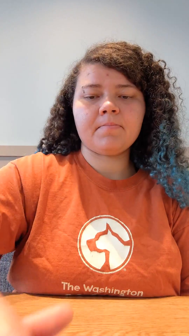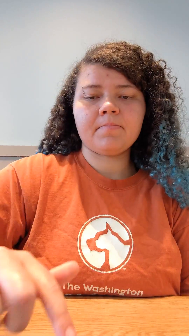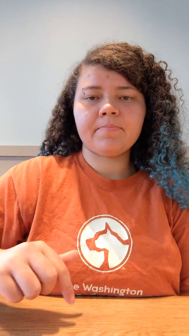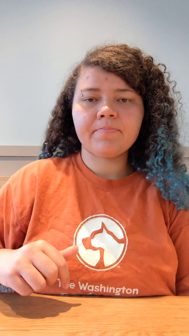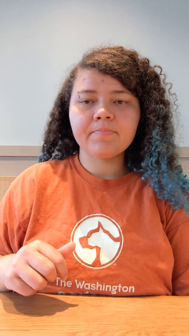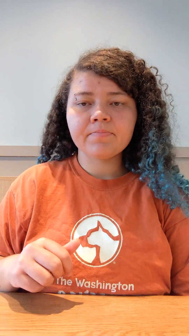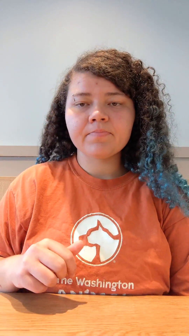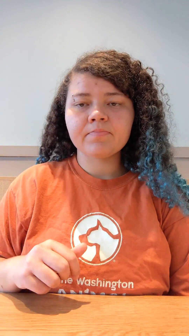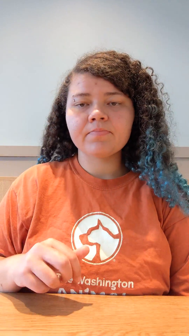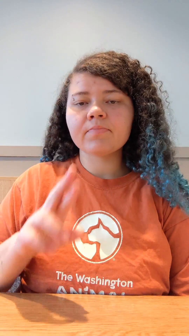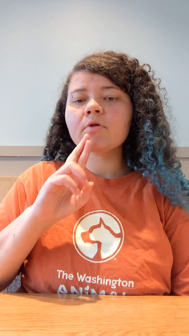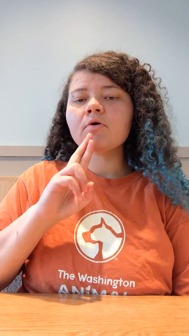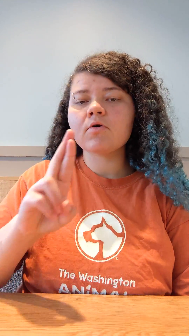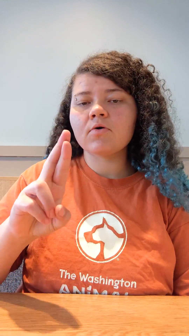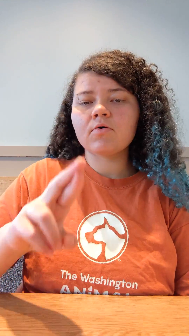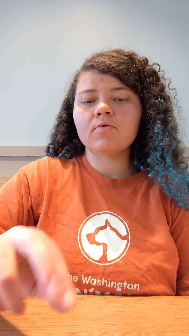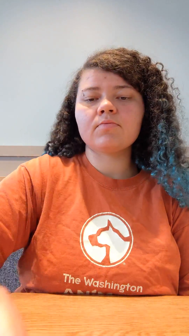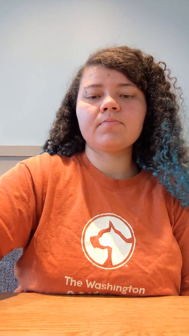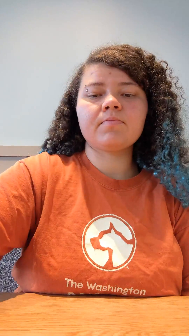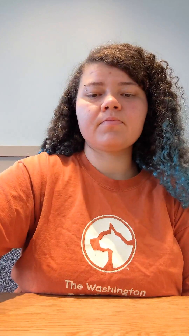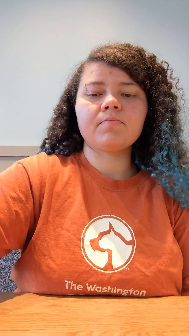are